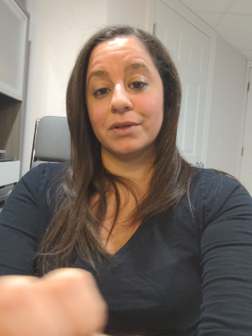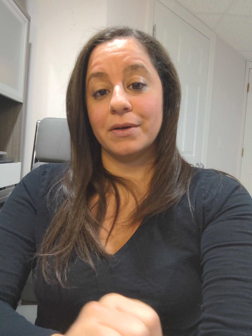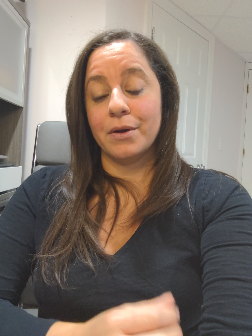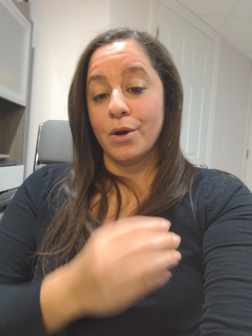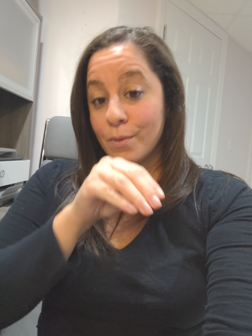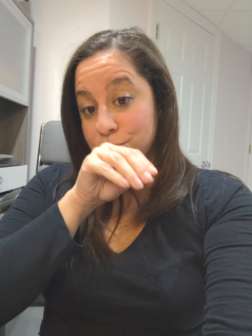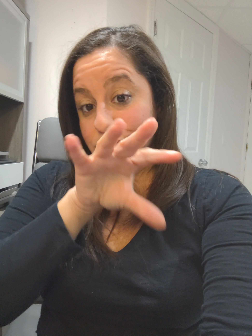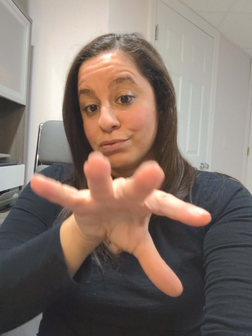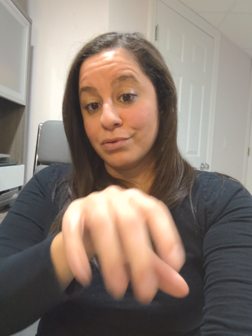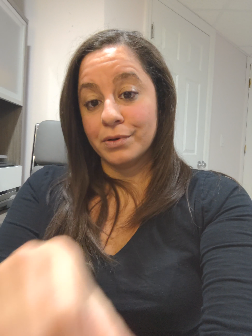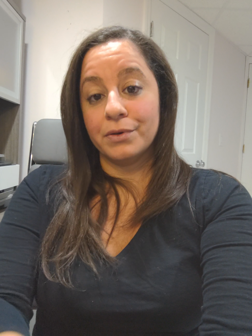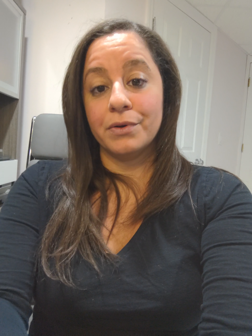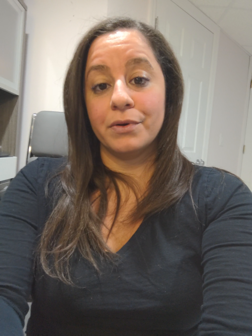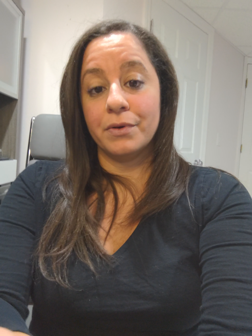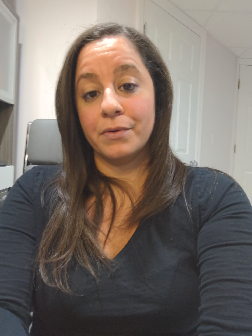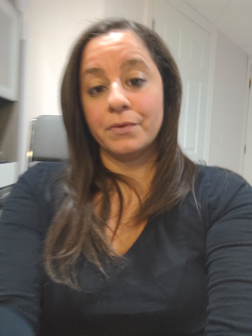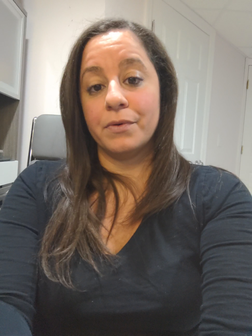blow